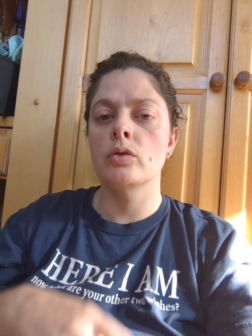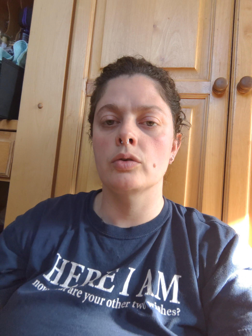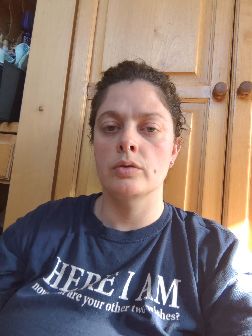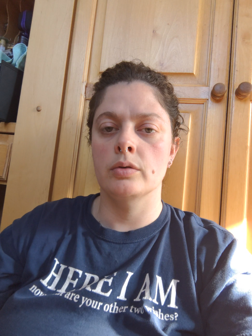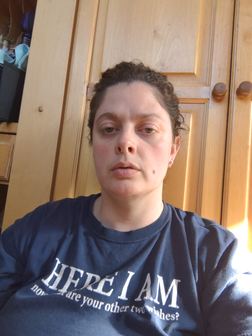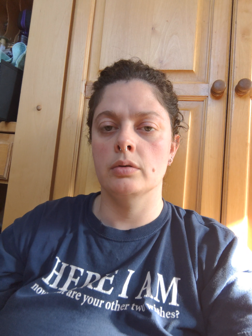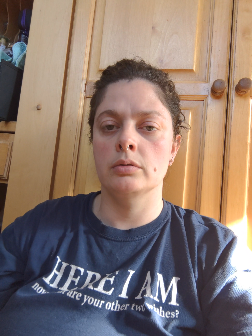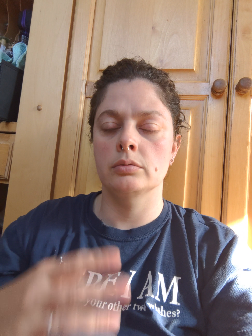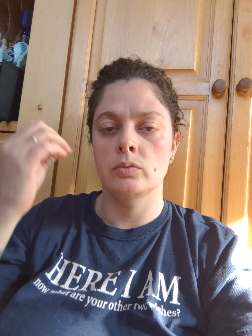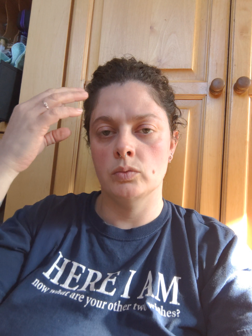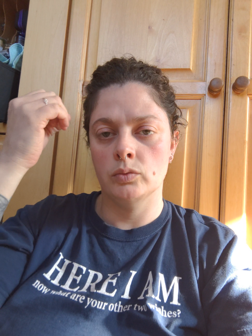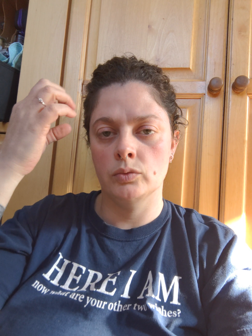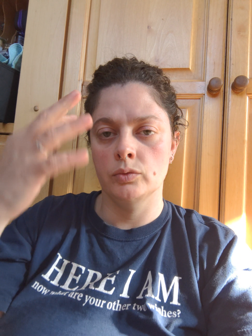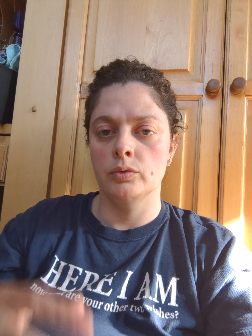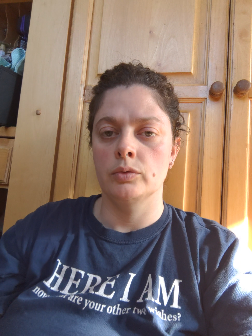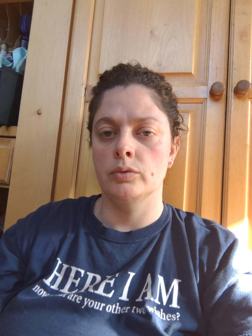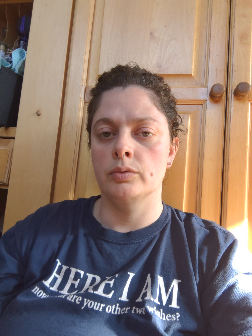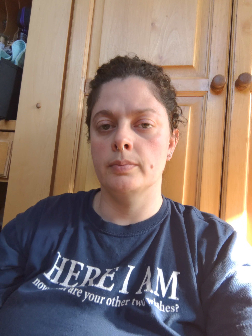shower